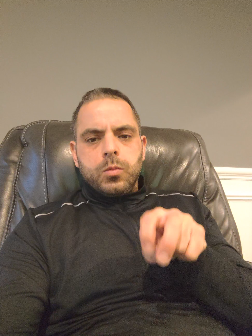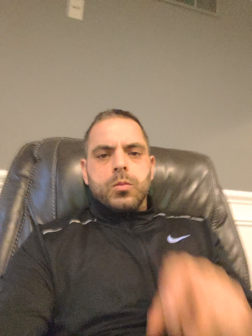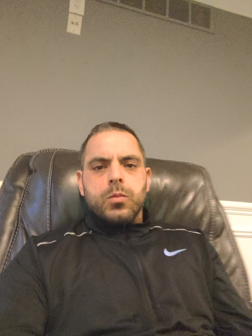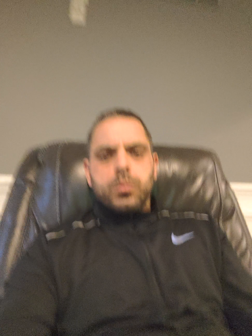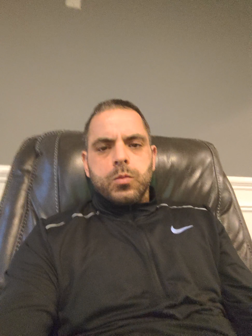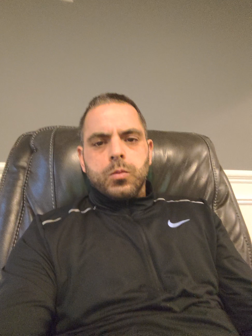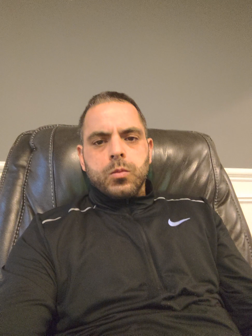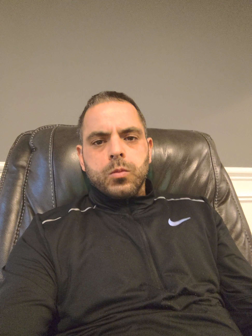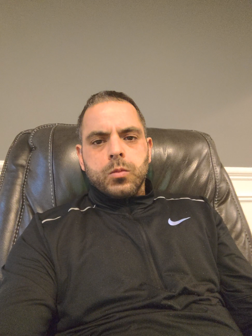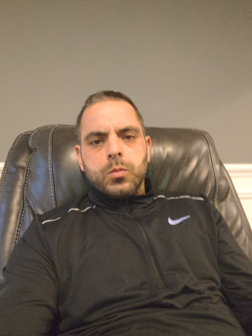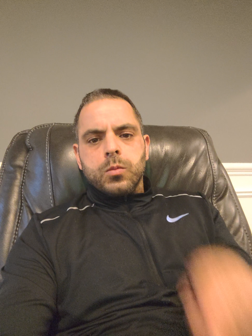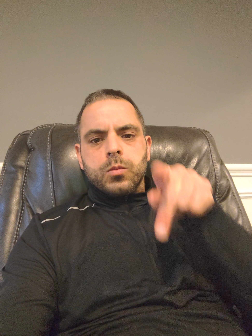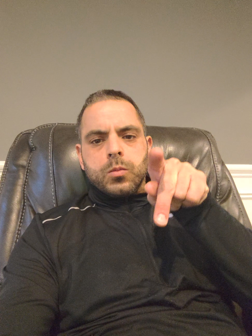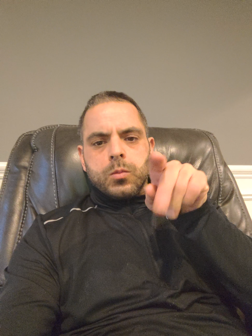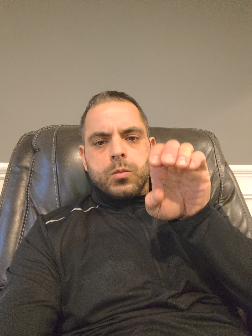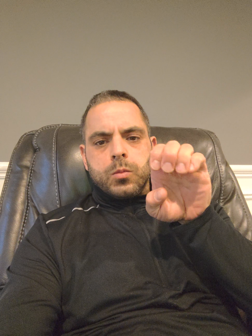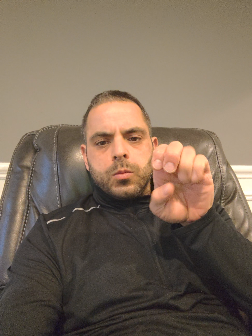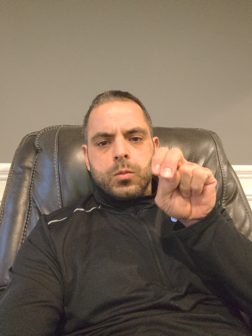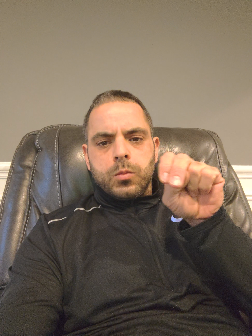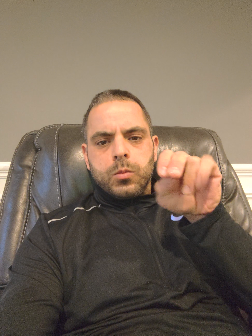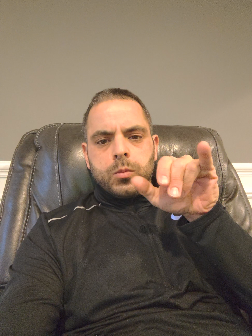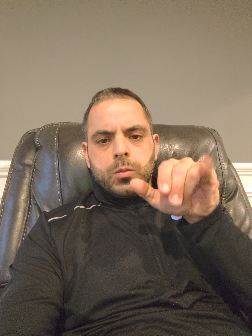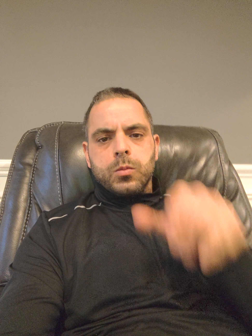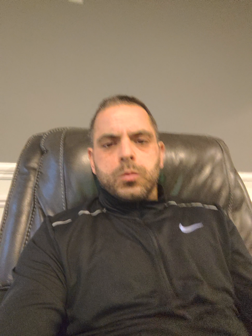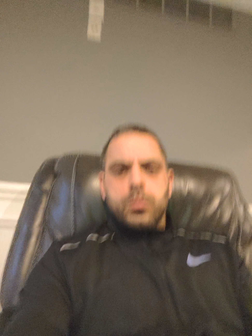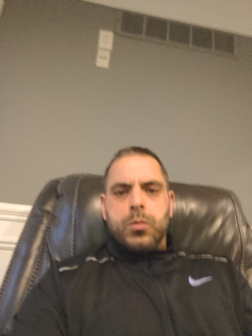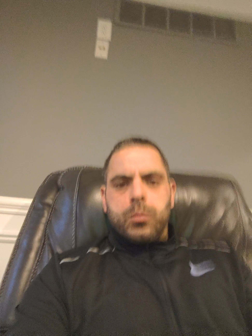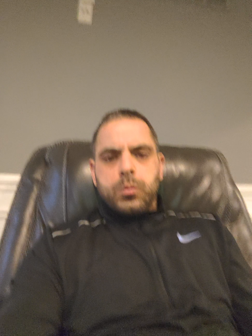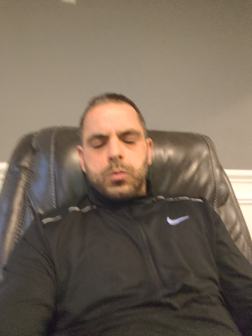penny